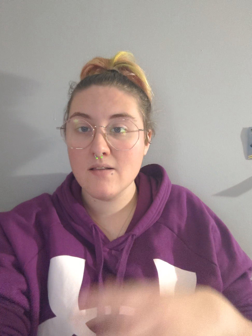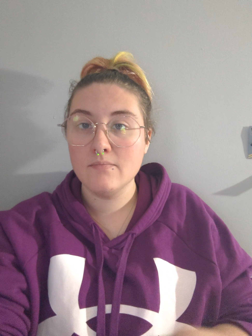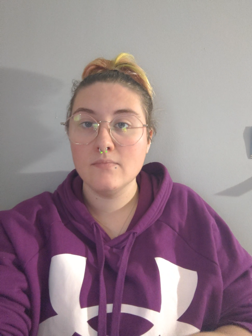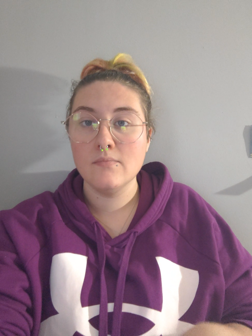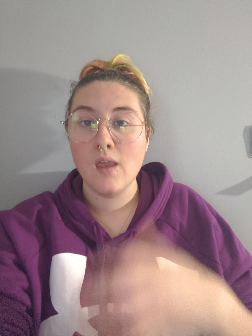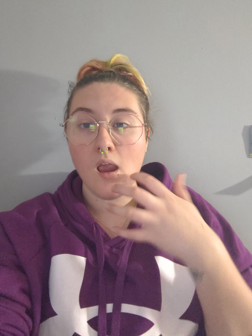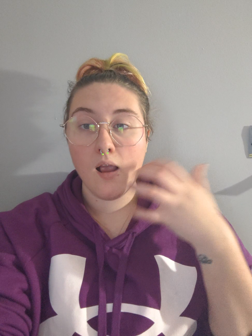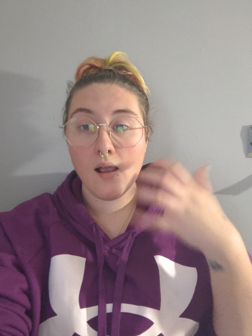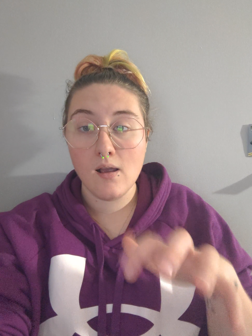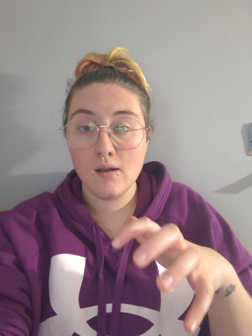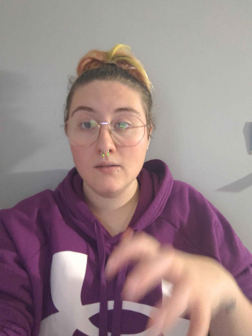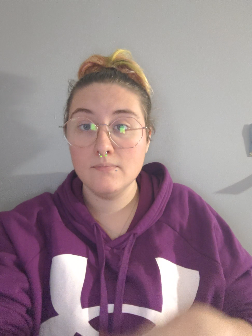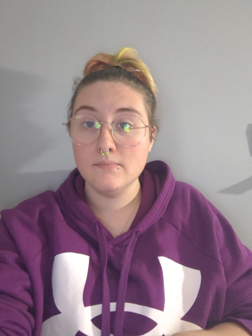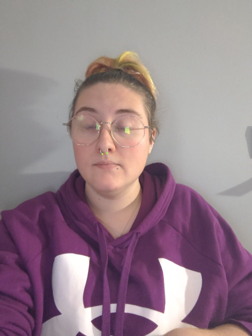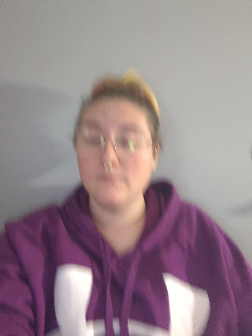hot